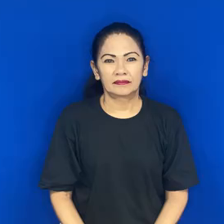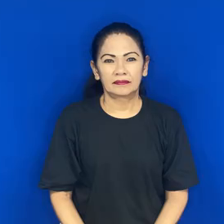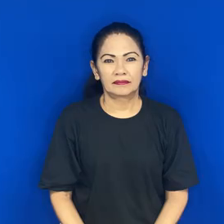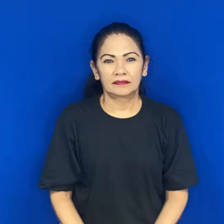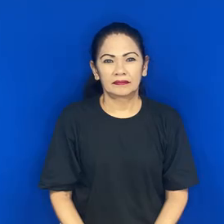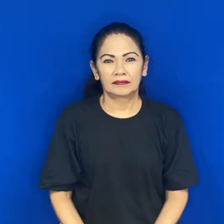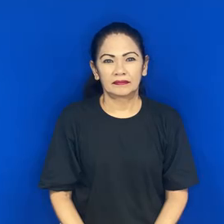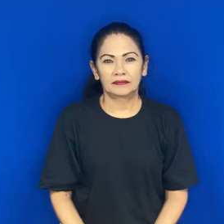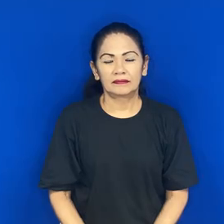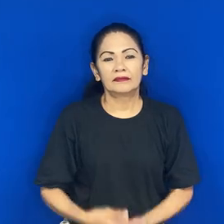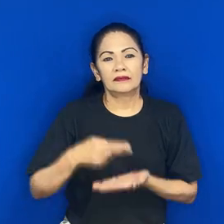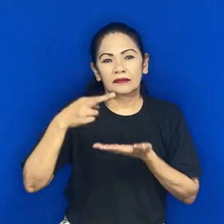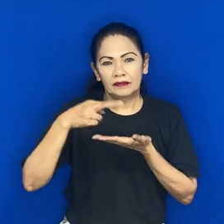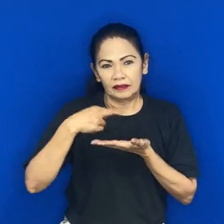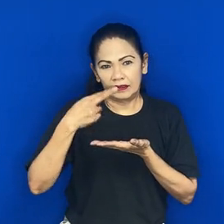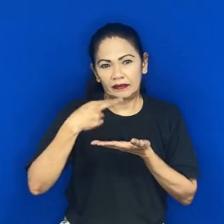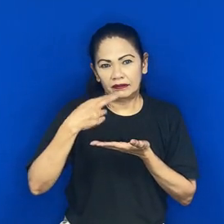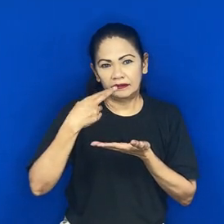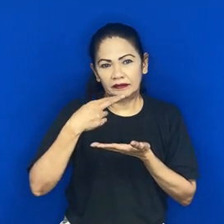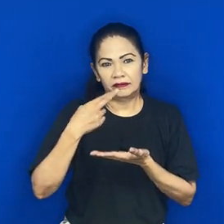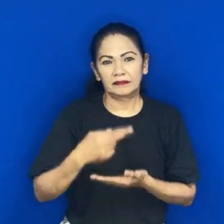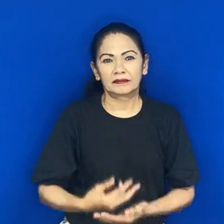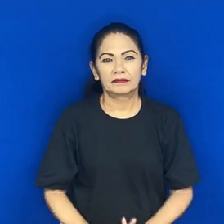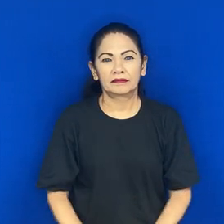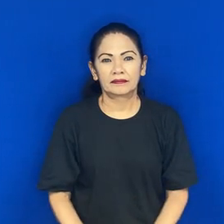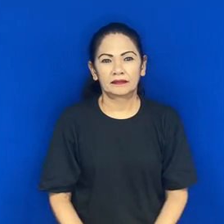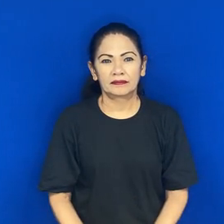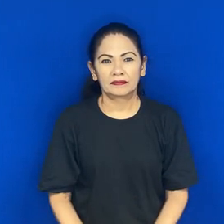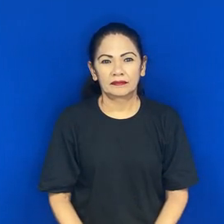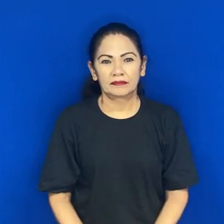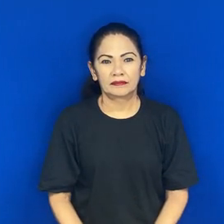rice